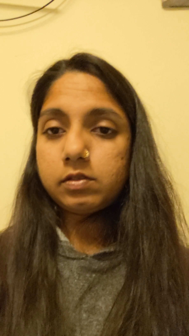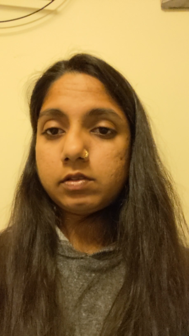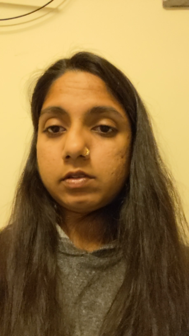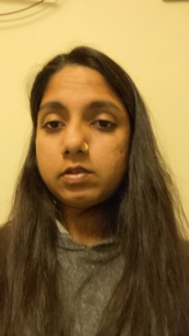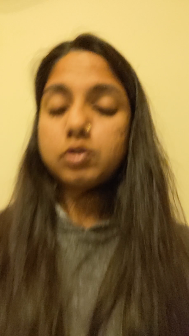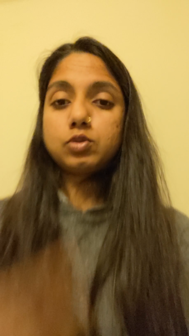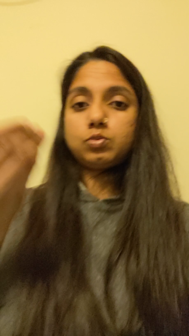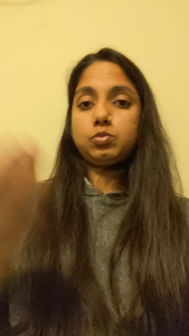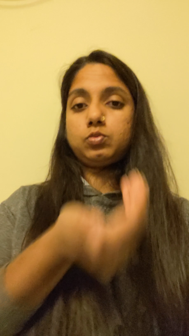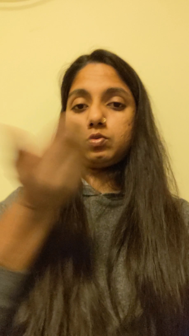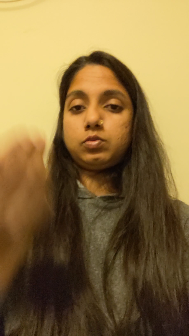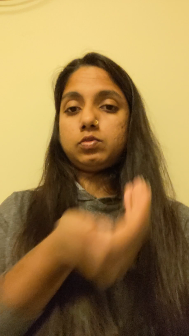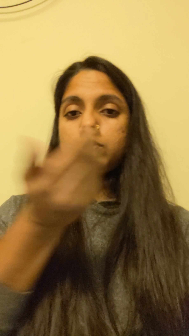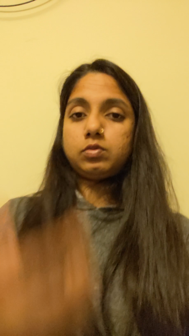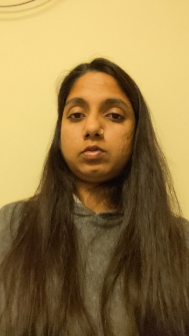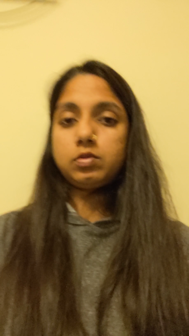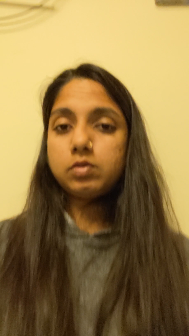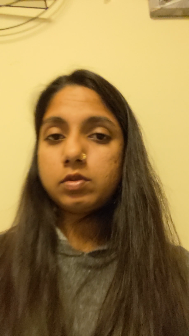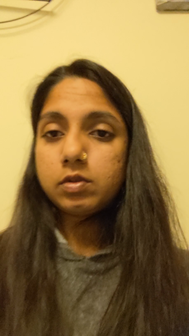new